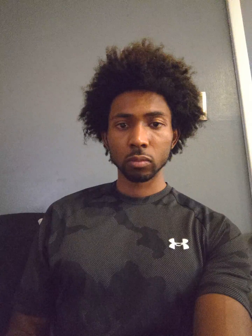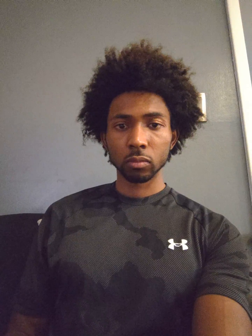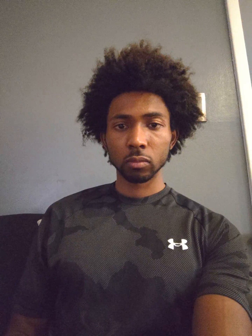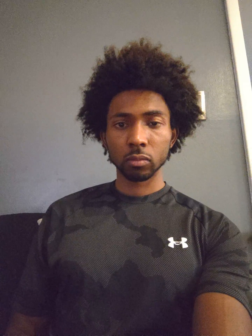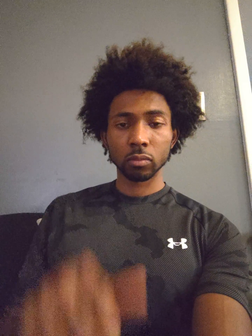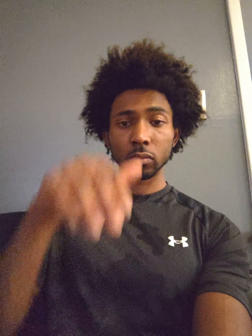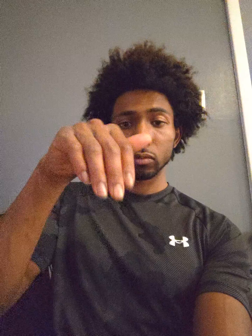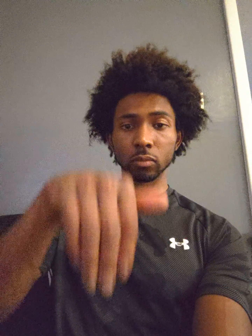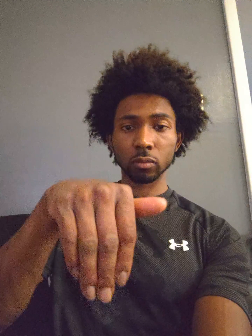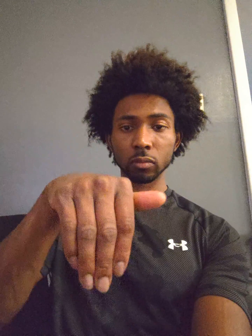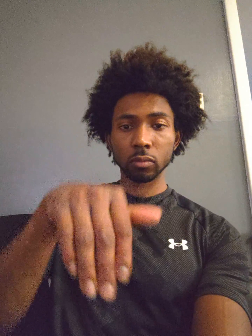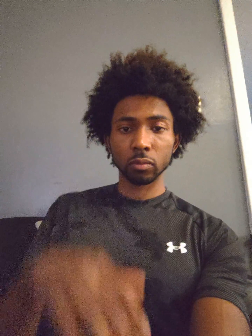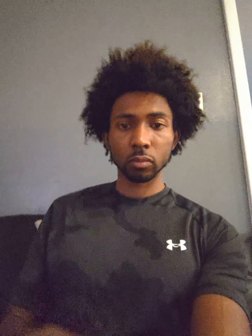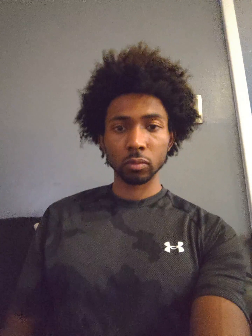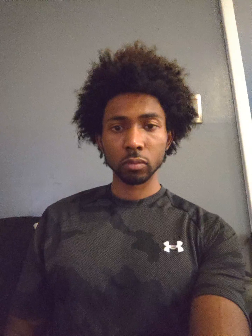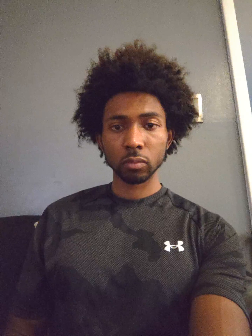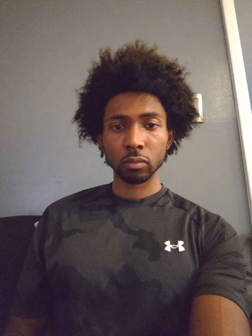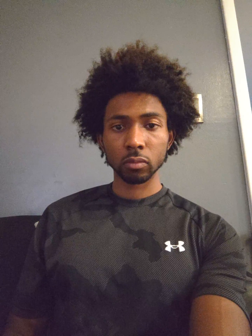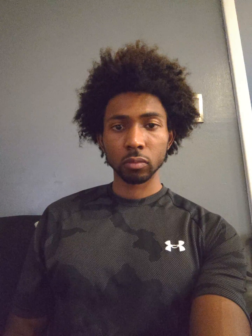night night